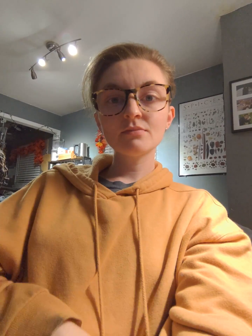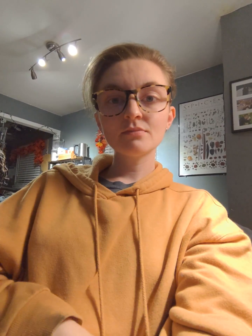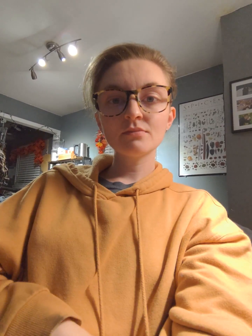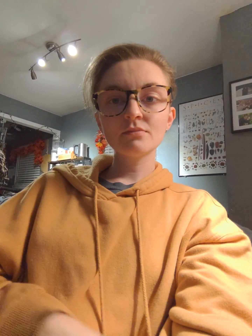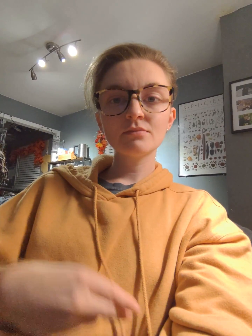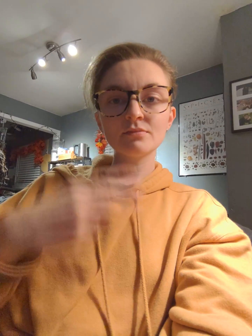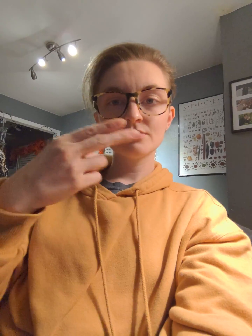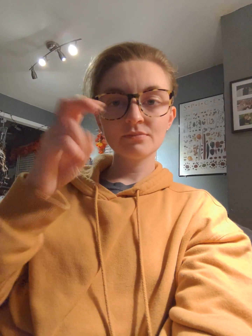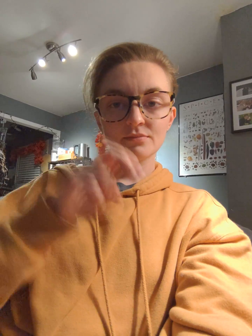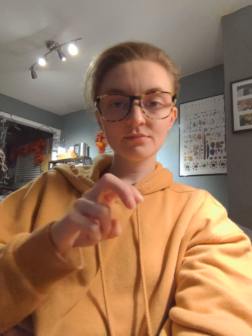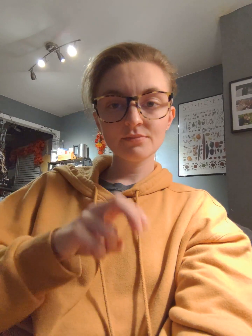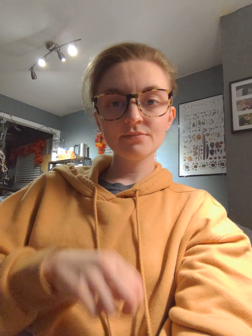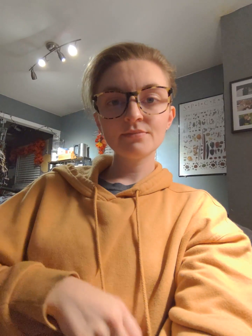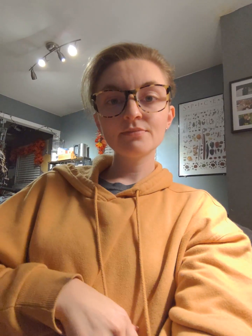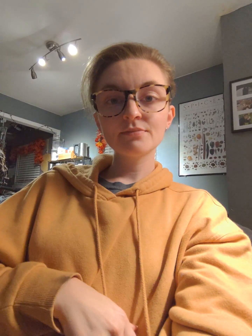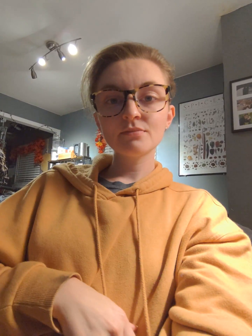high chair